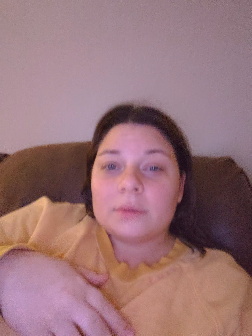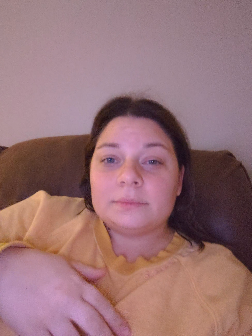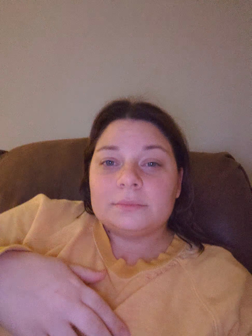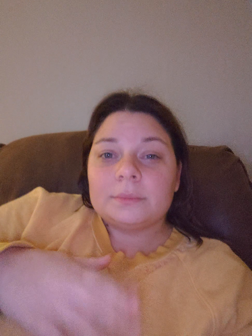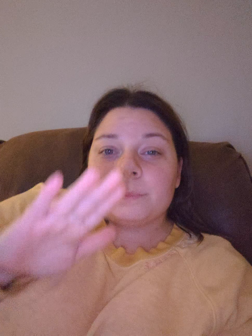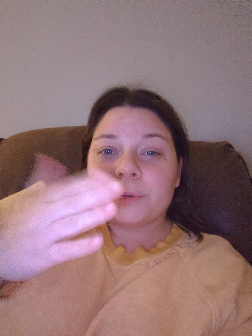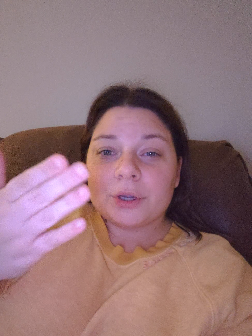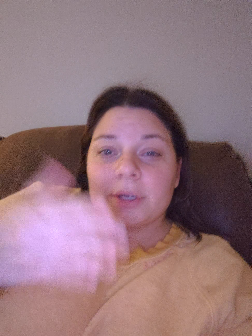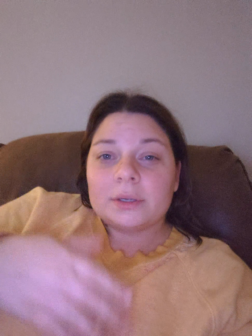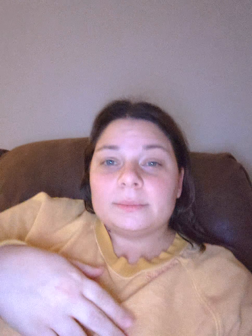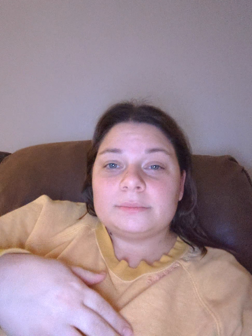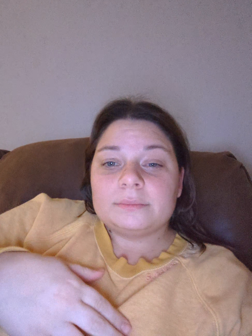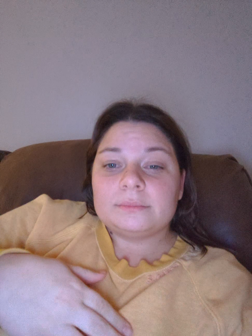book